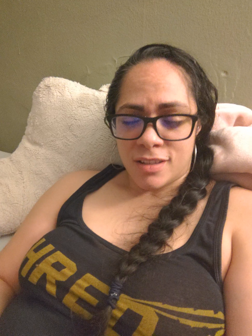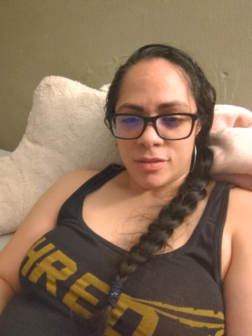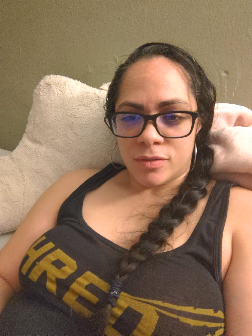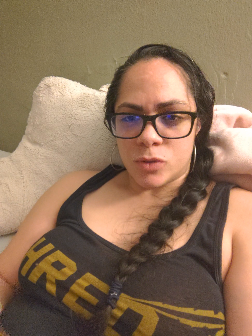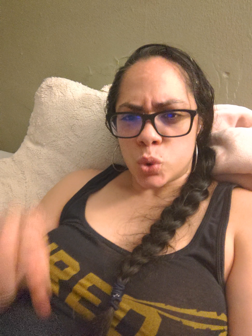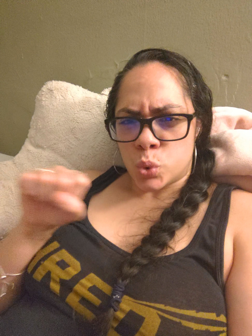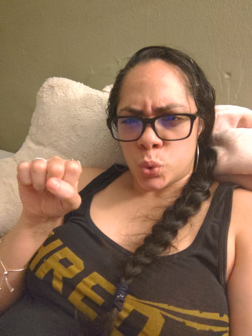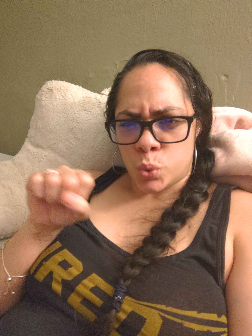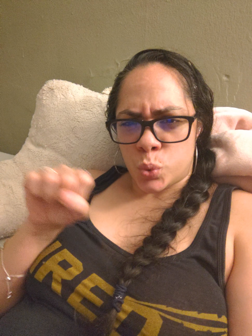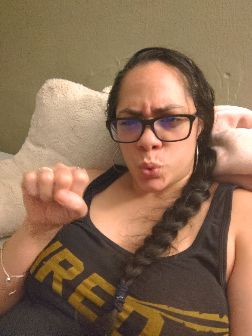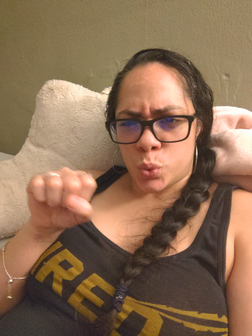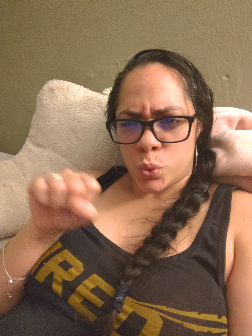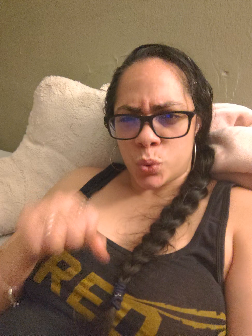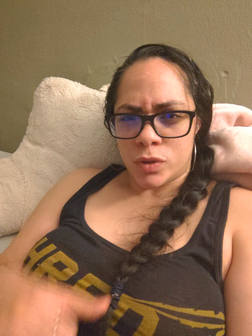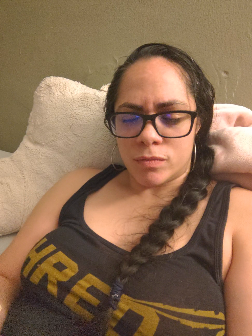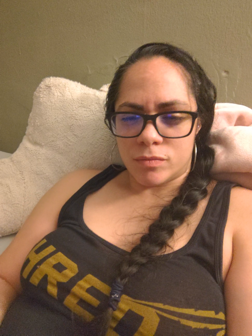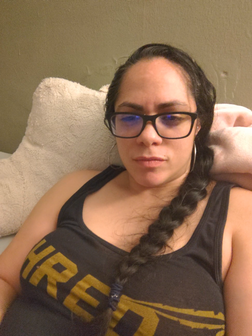shoe